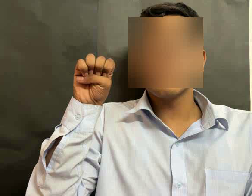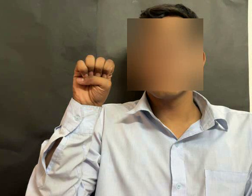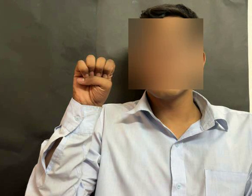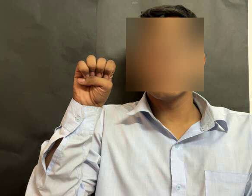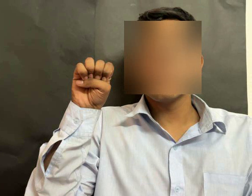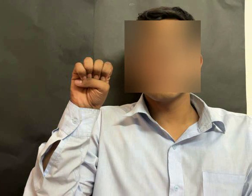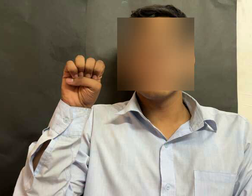E